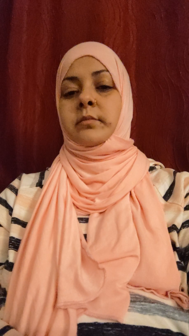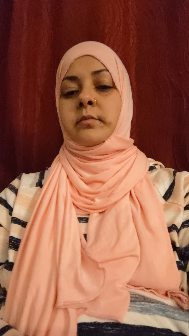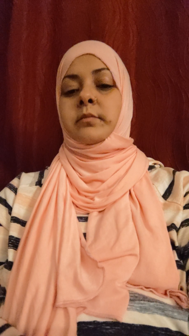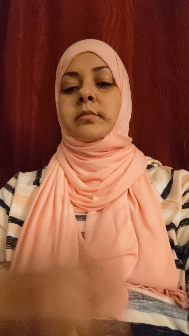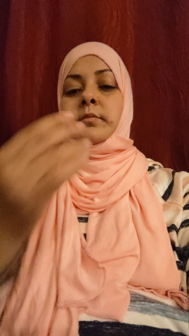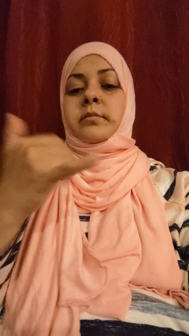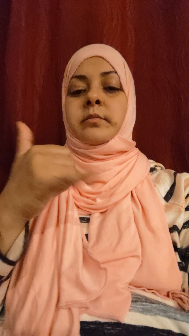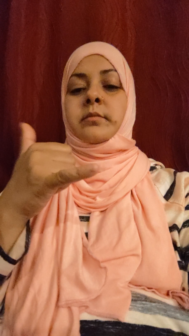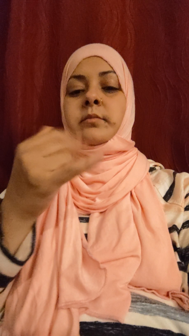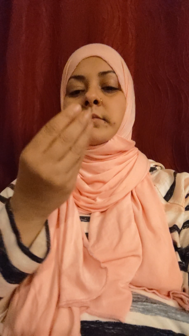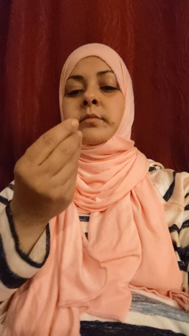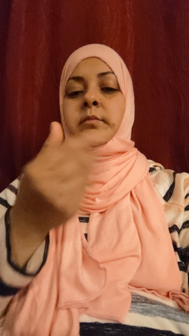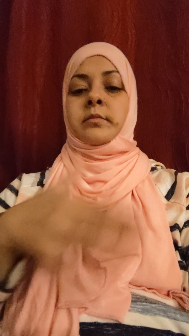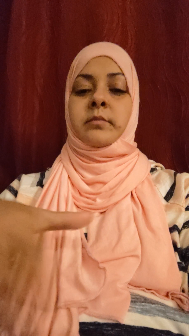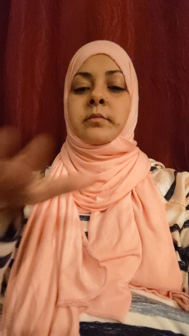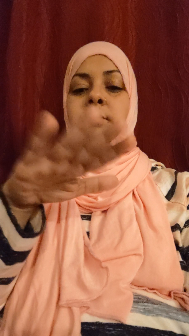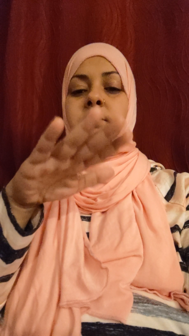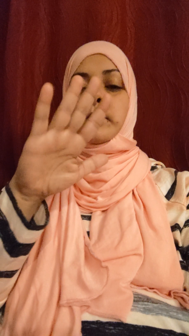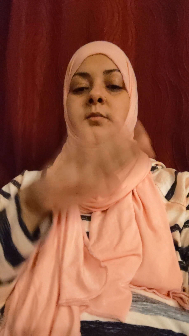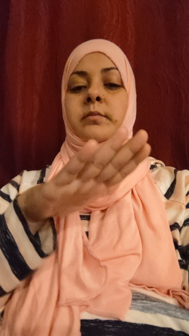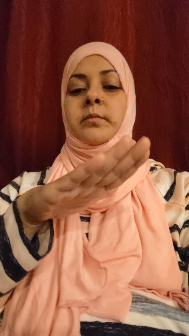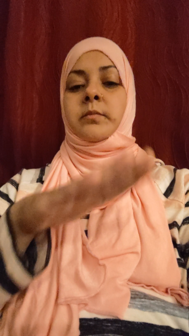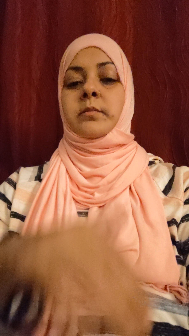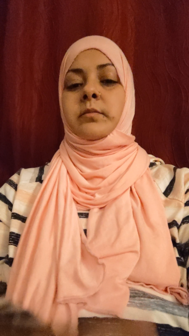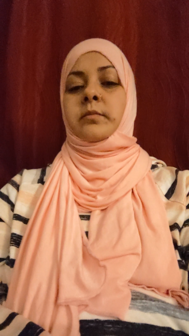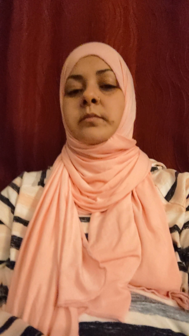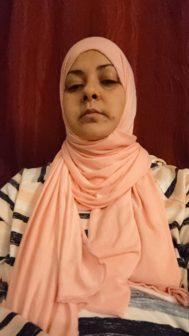playground